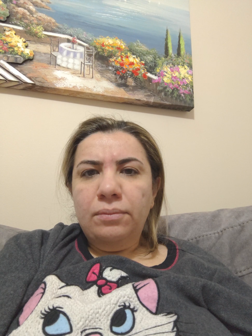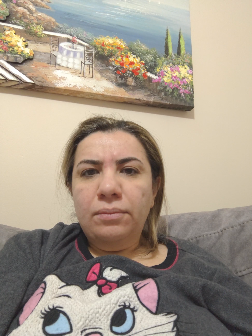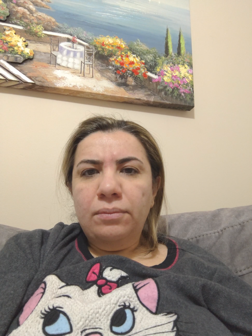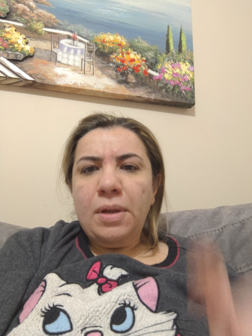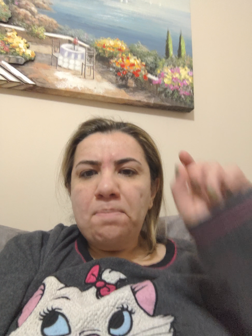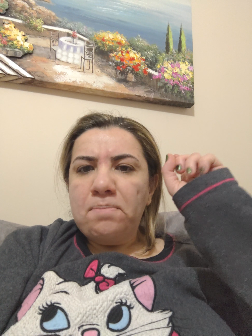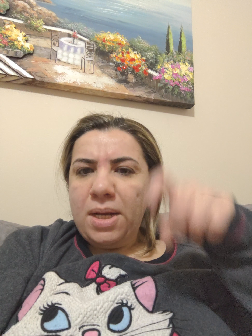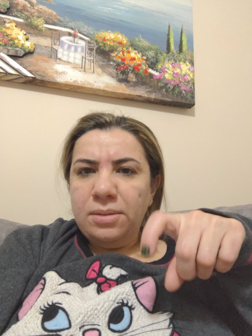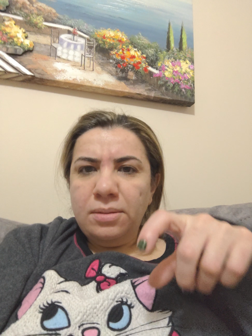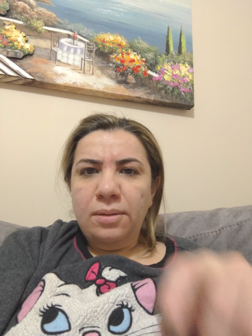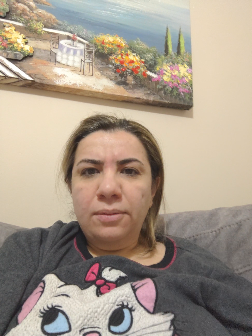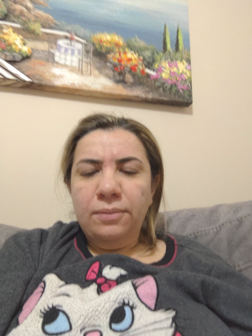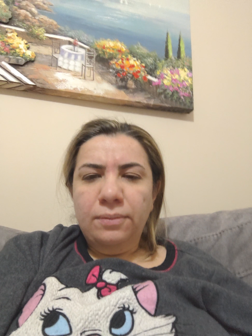have to